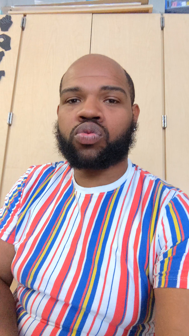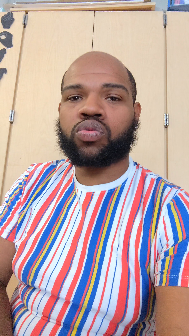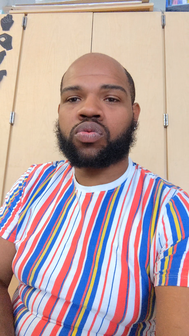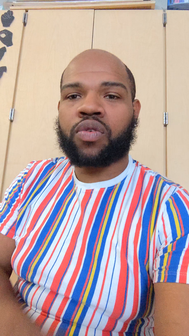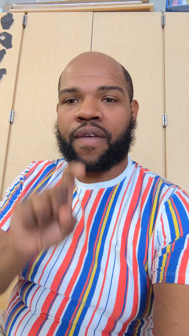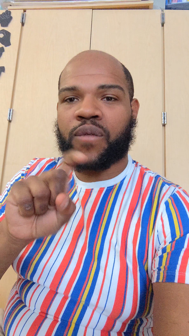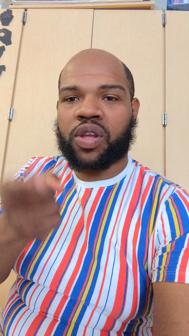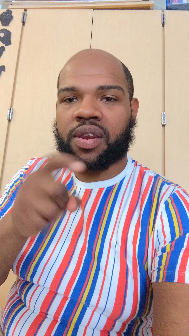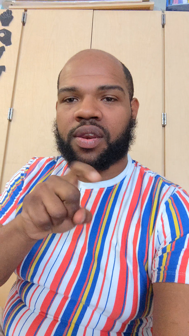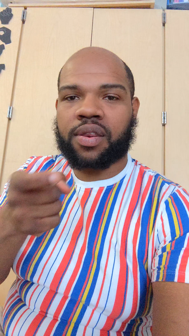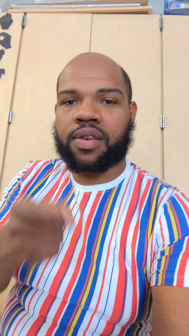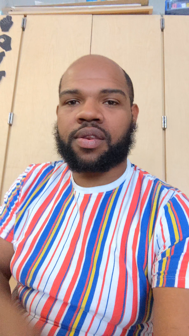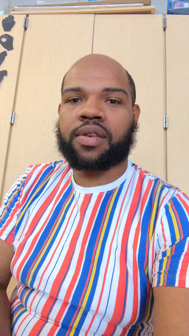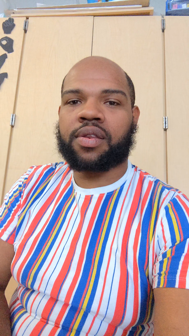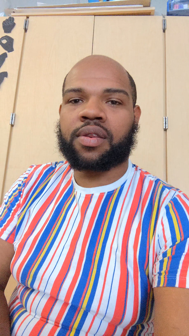friend